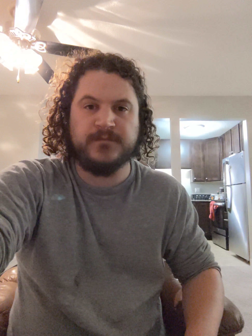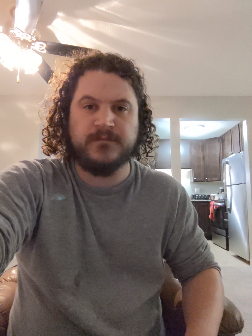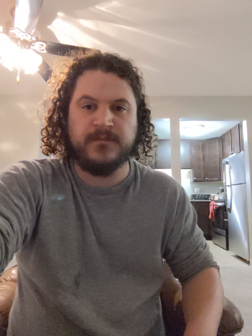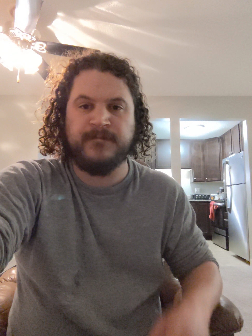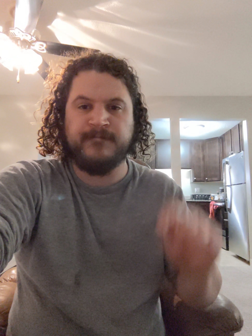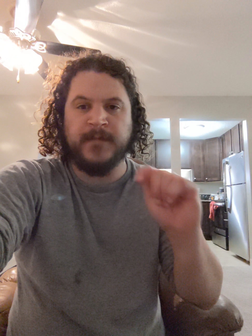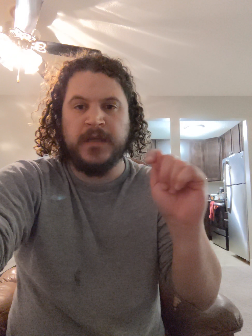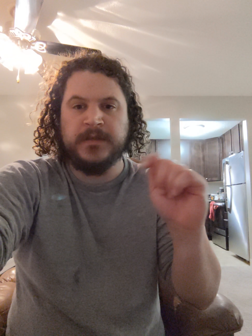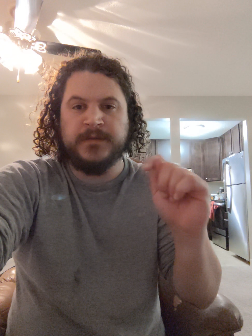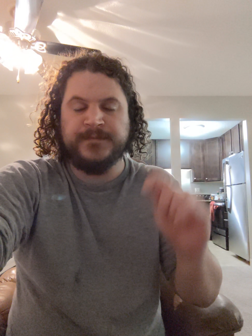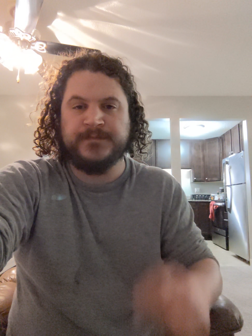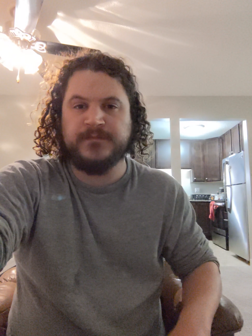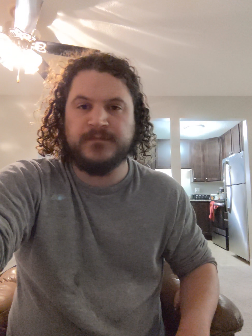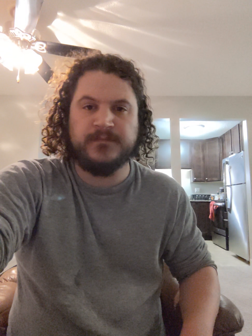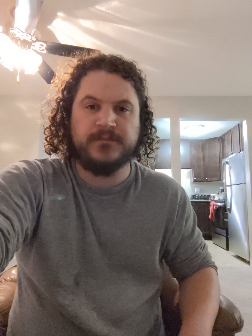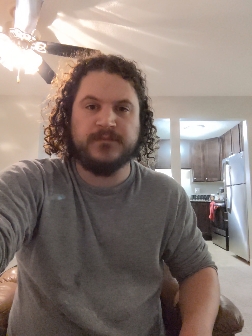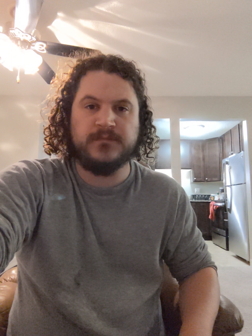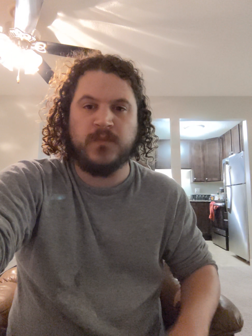potty